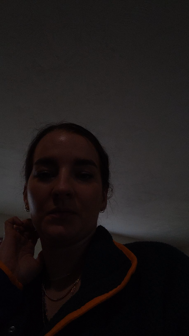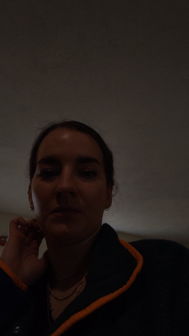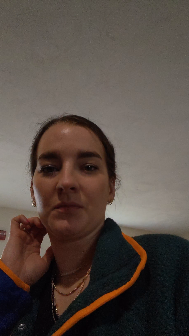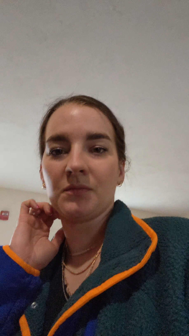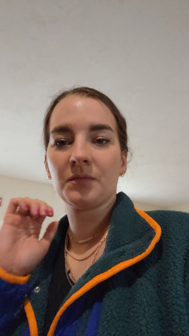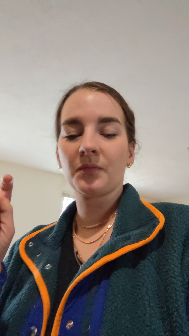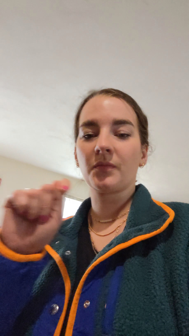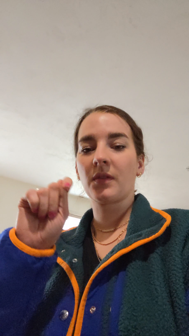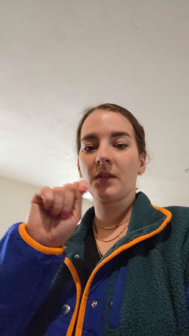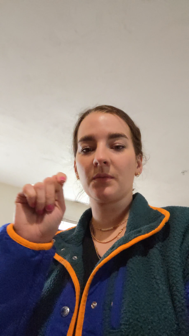bathroom